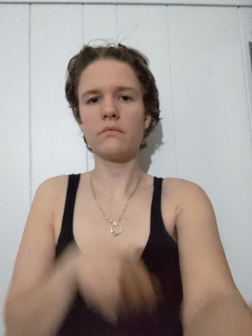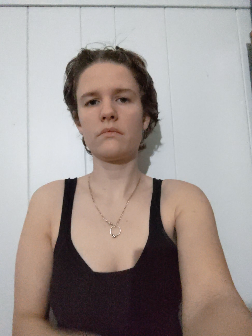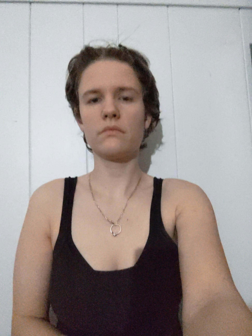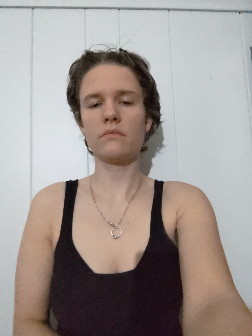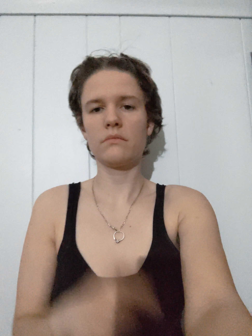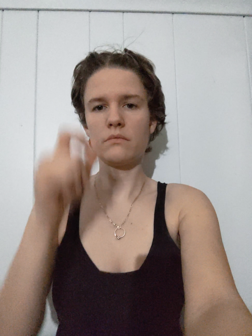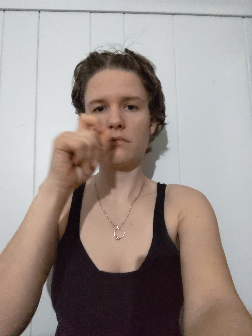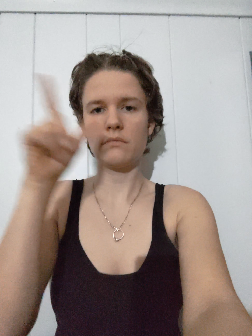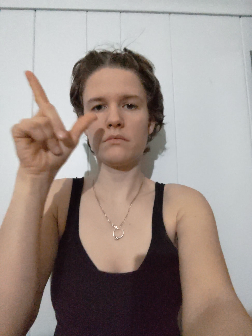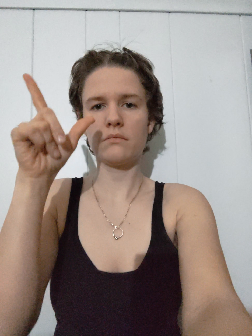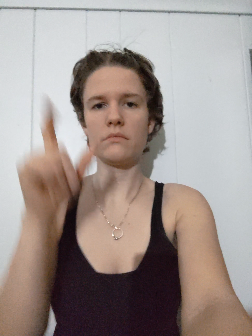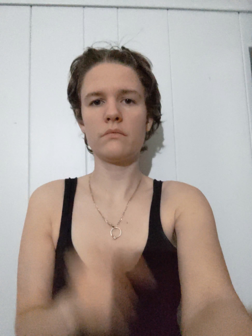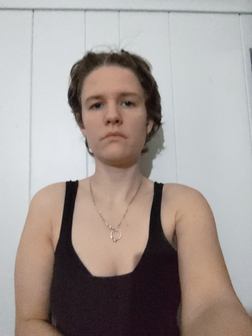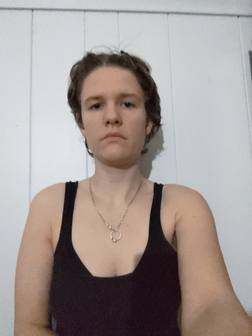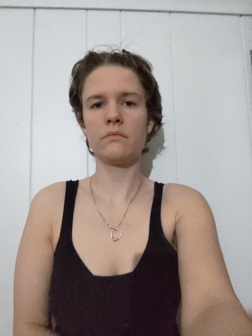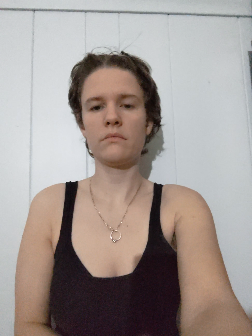awake